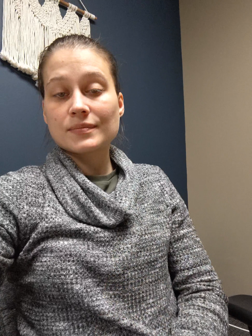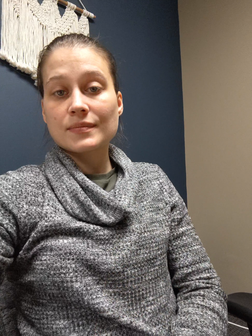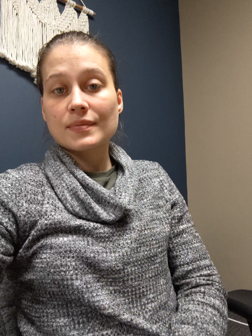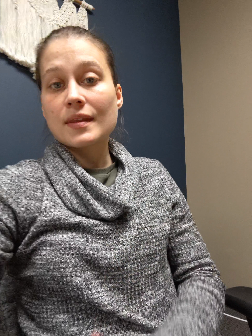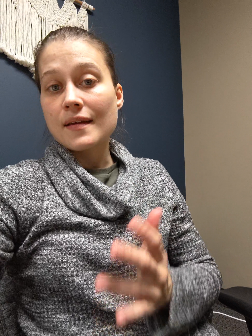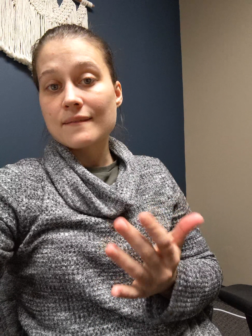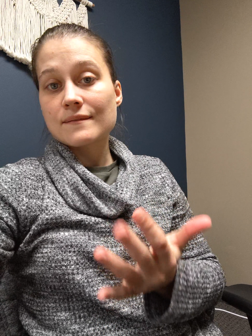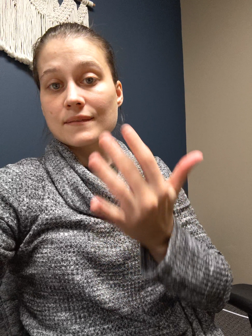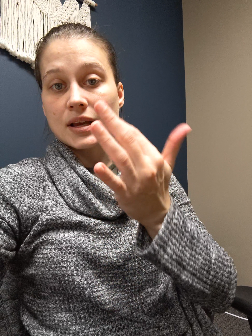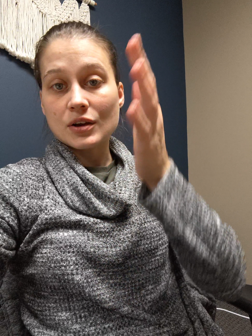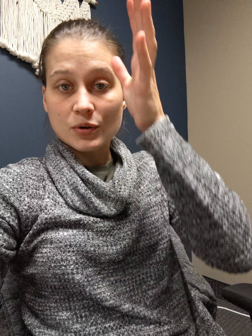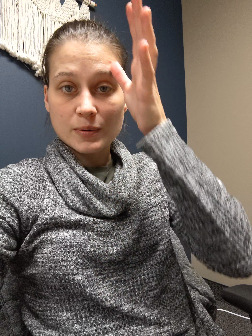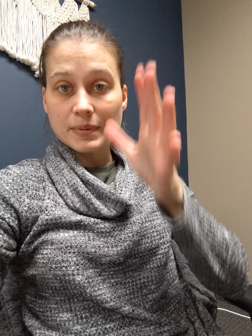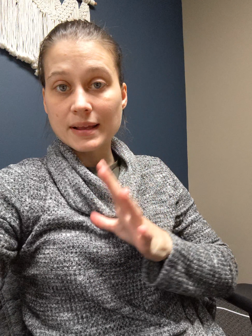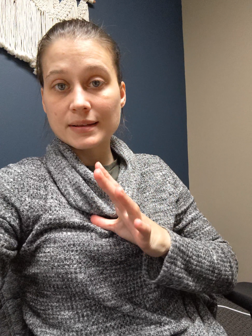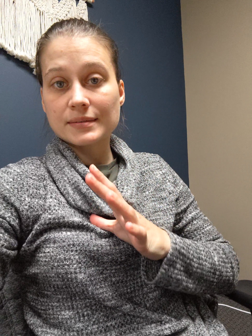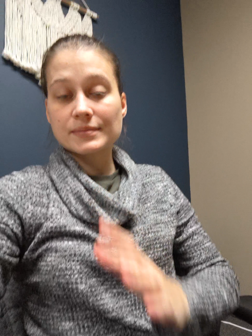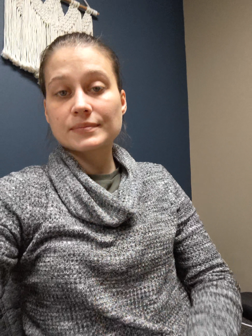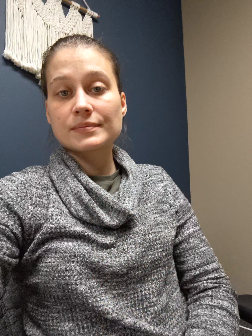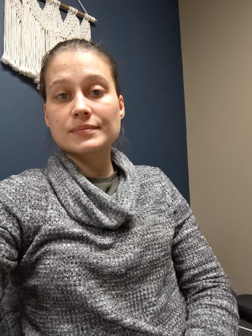fireman